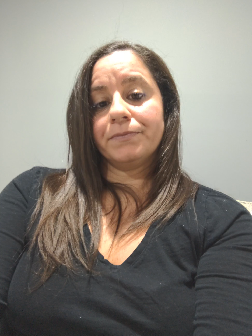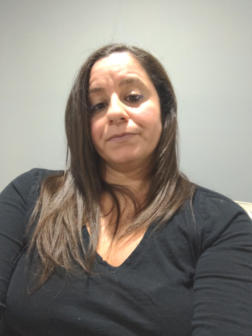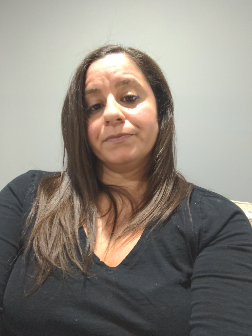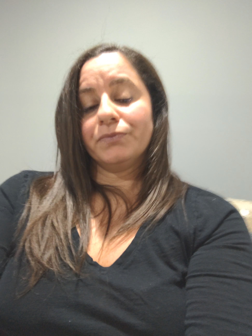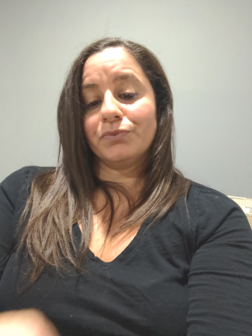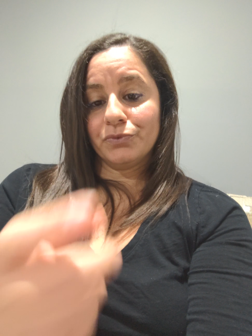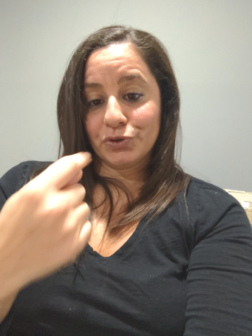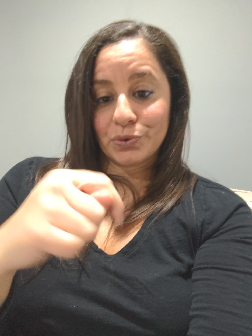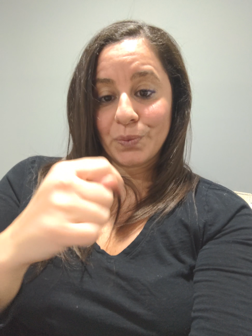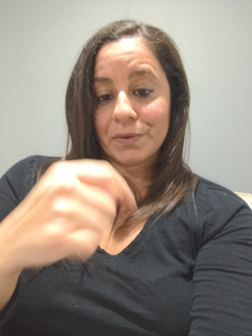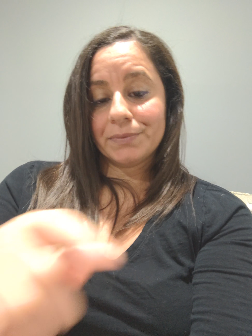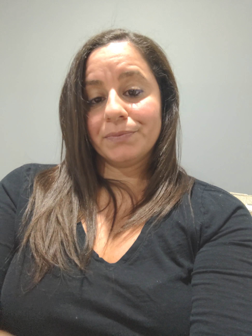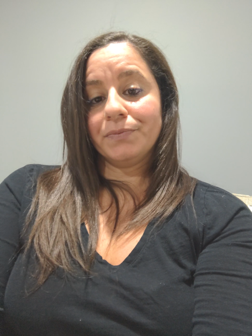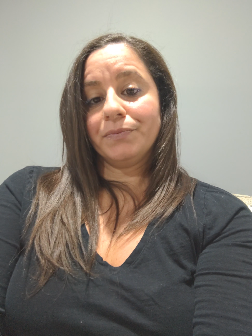toy